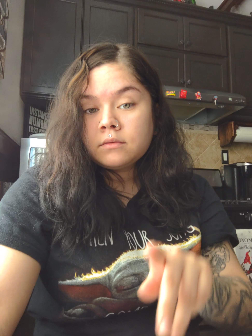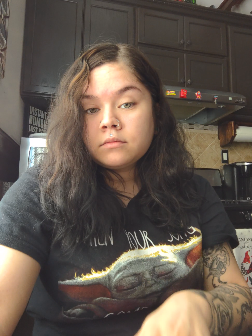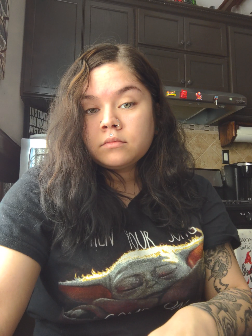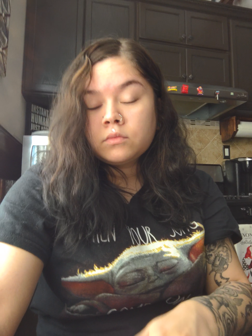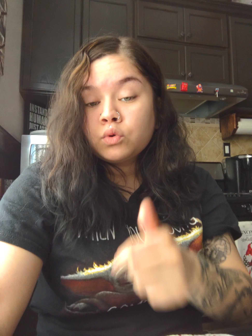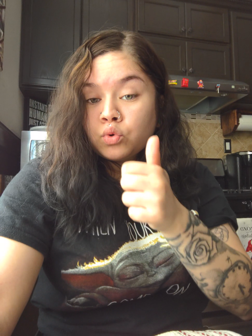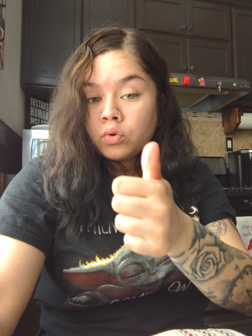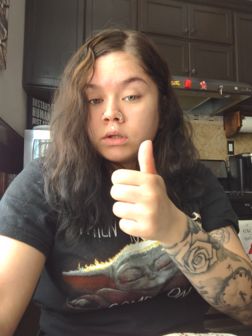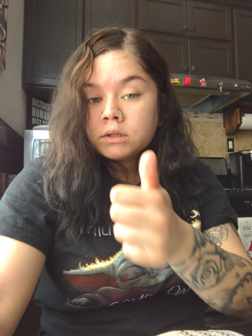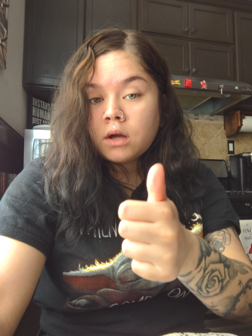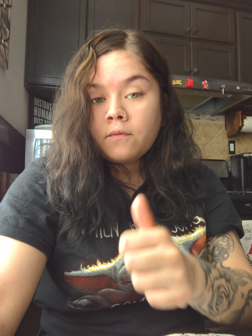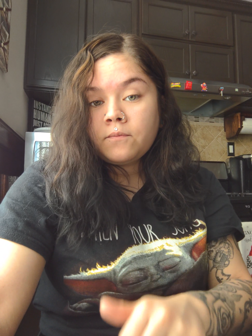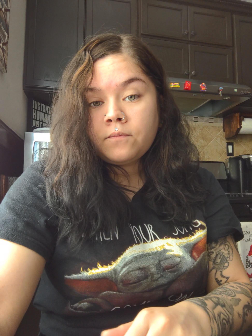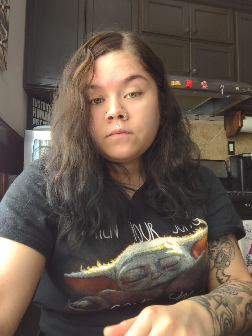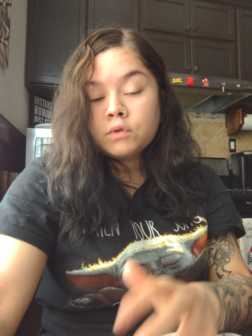yourself